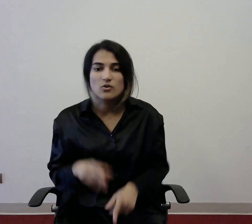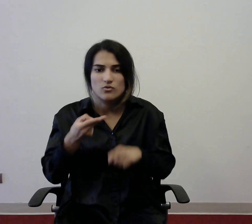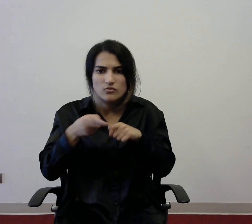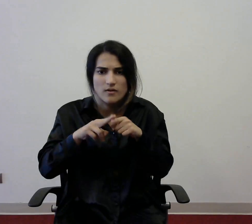bu